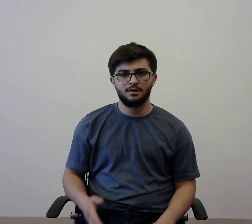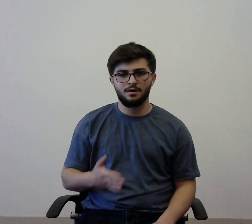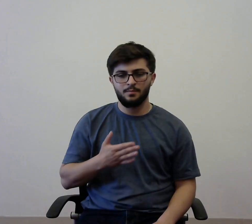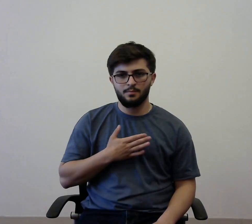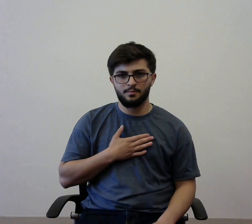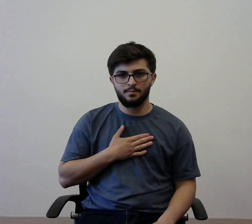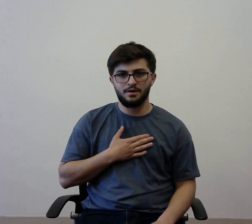mən